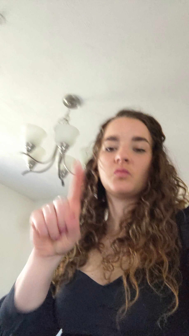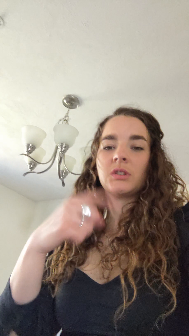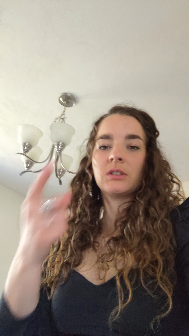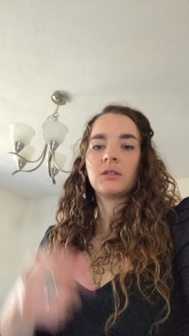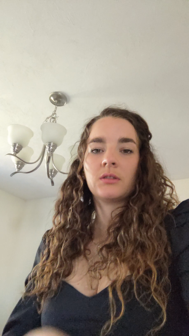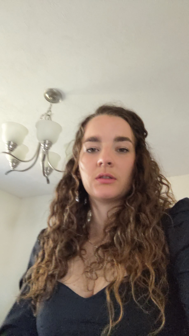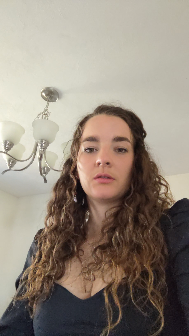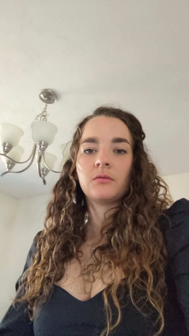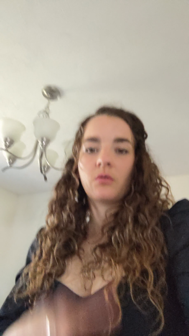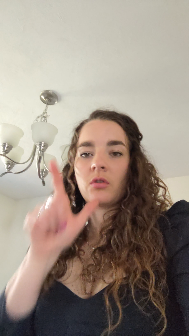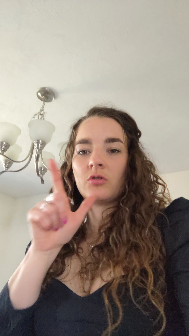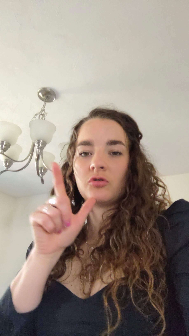lunch